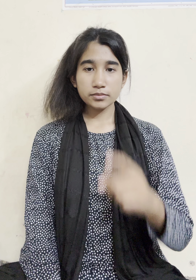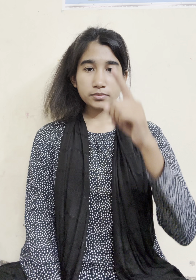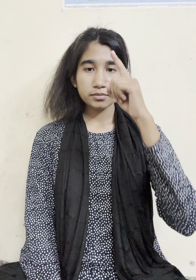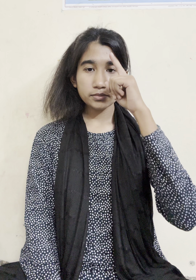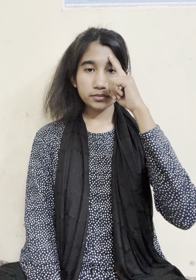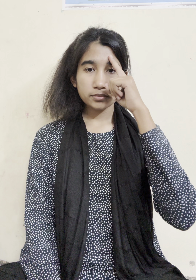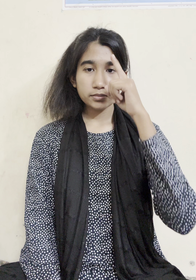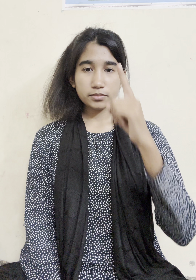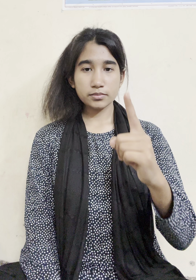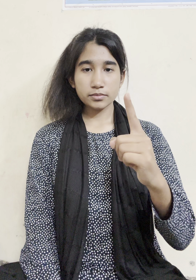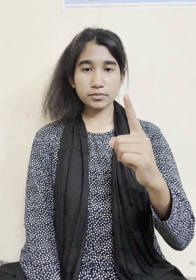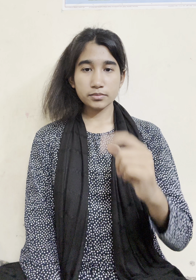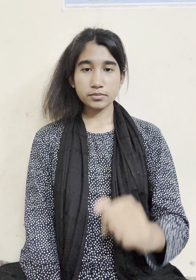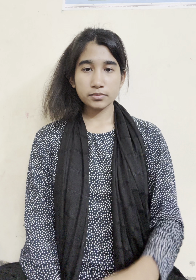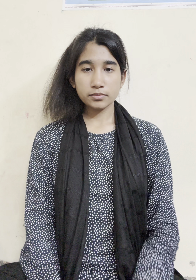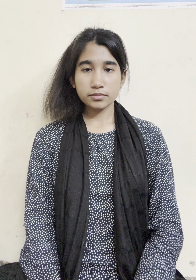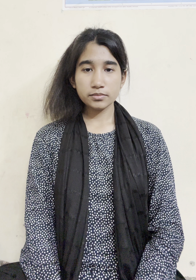নিশ্চিত